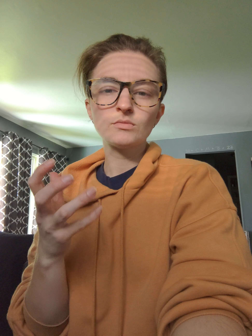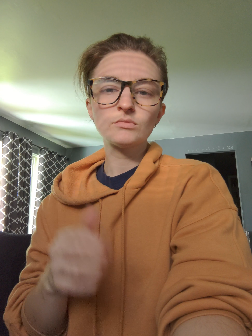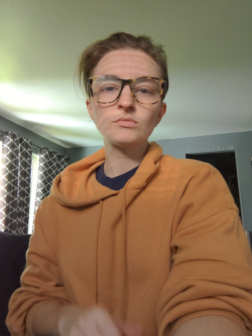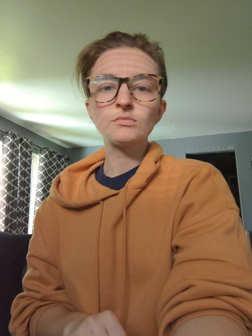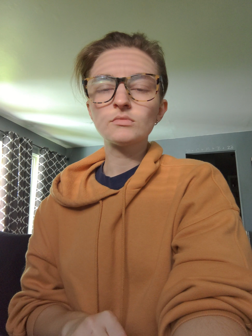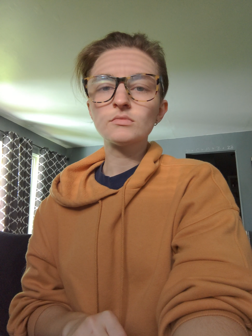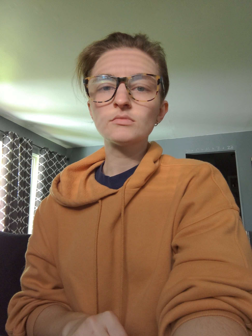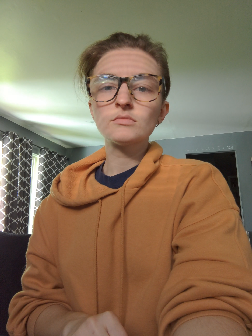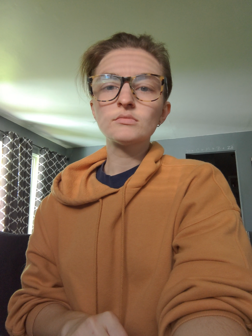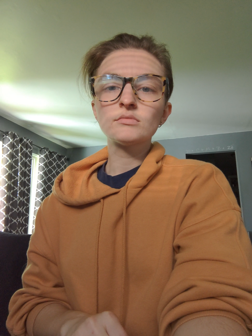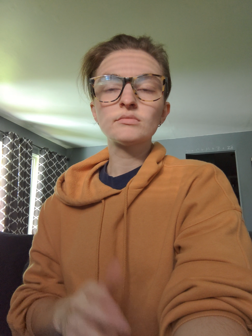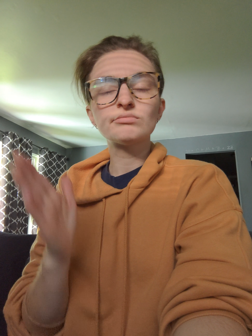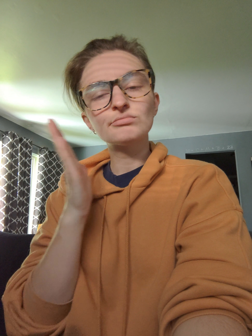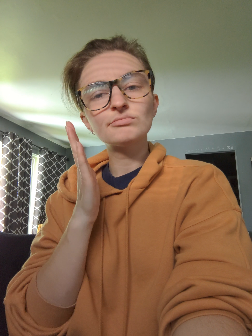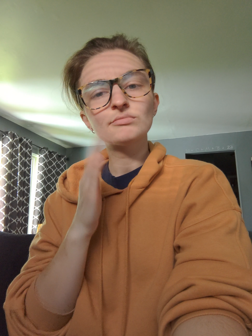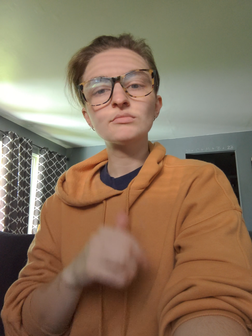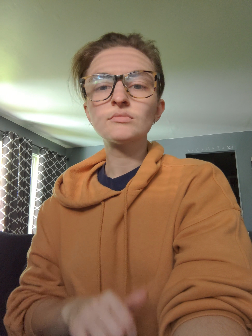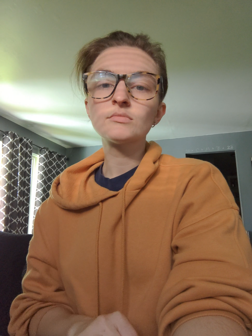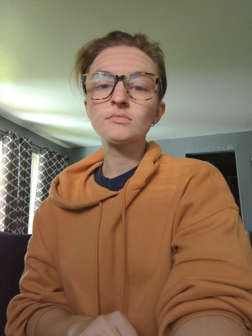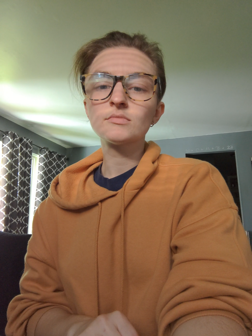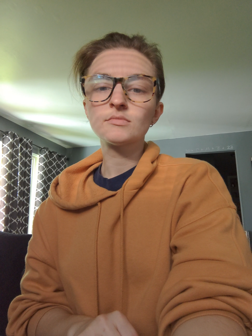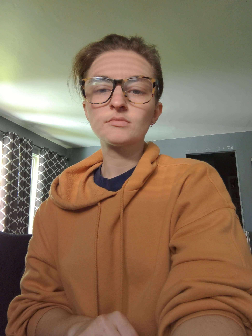pillow